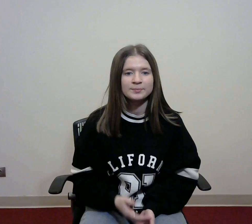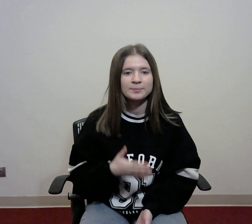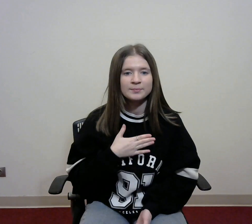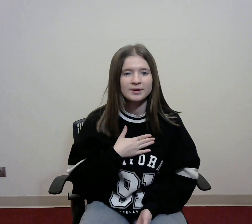mən